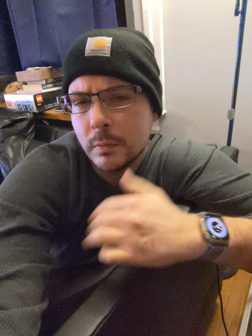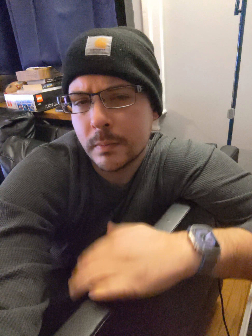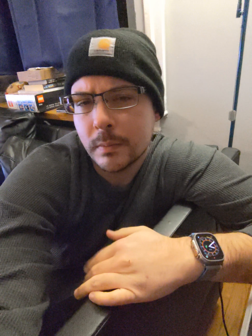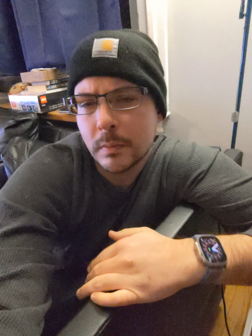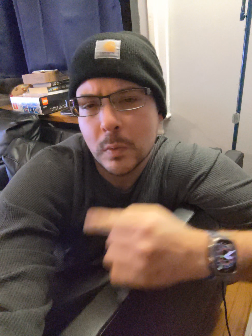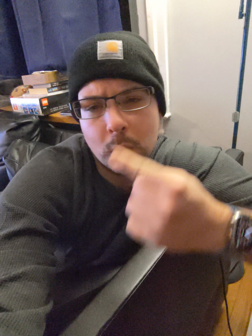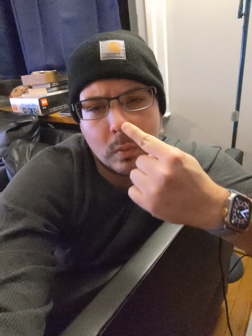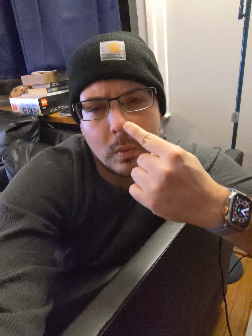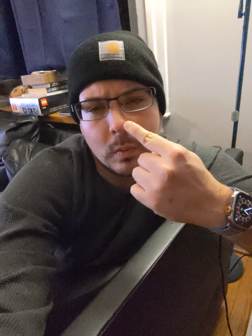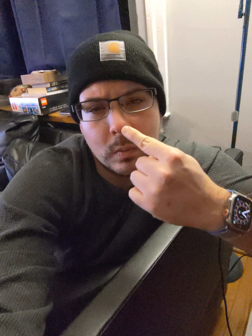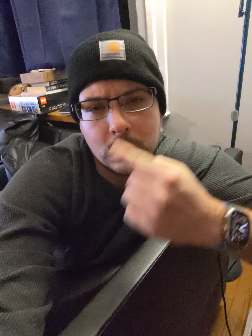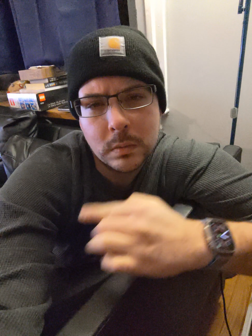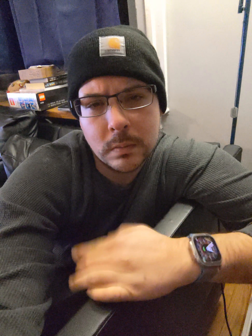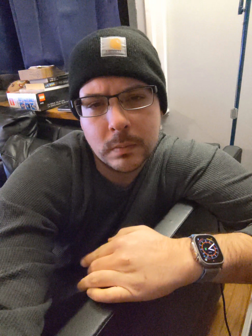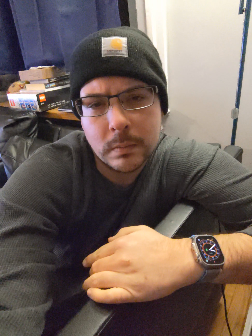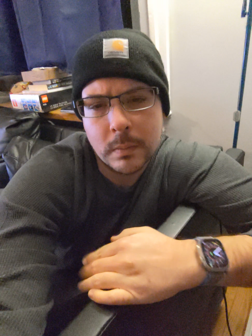nose